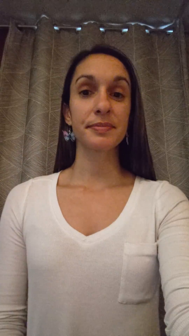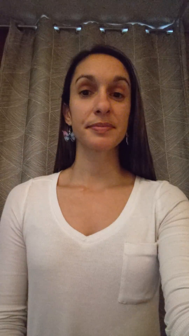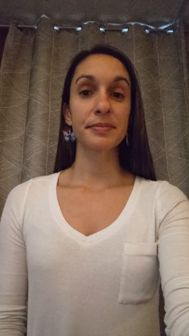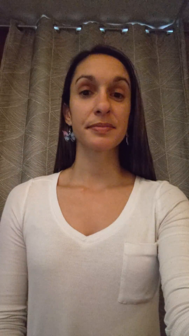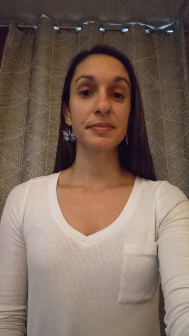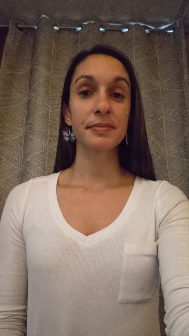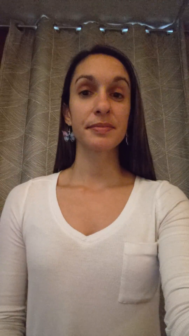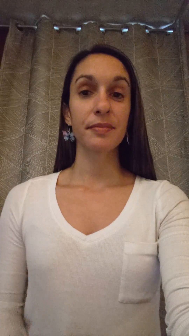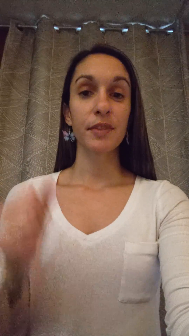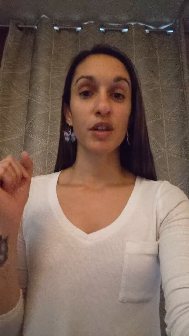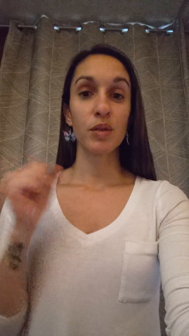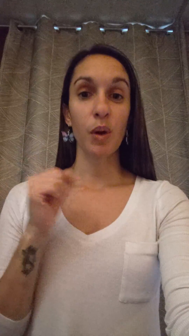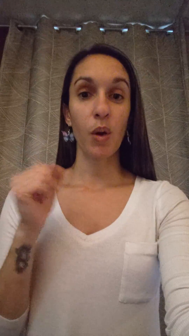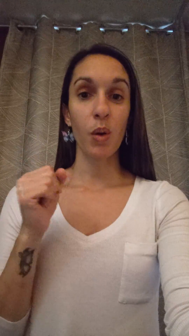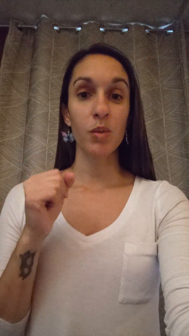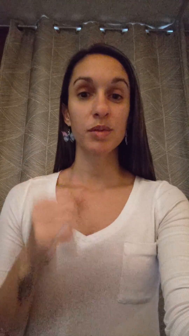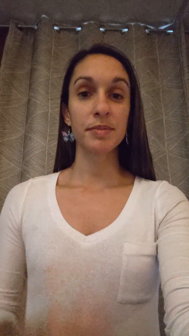cold